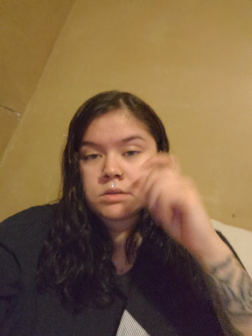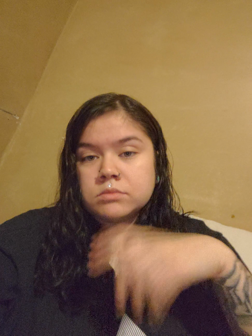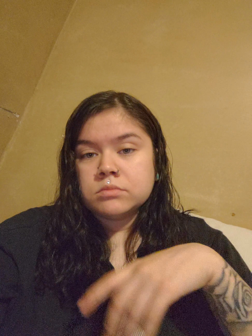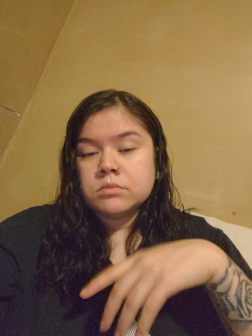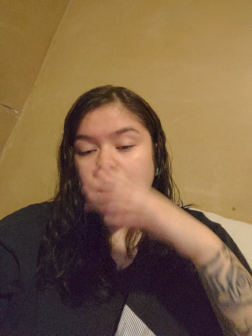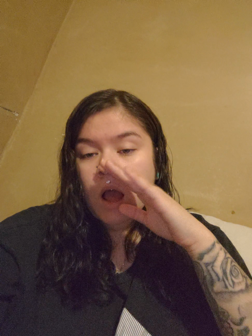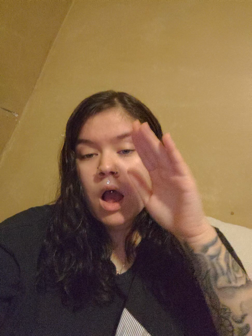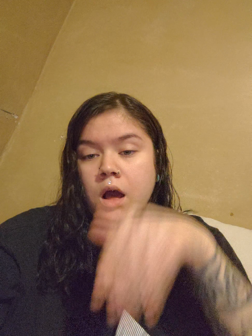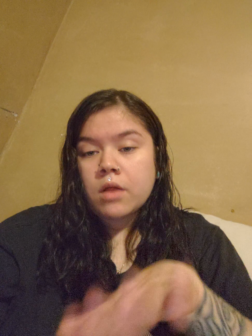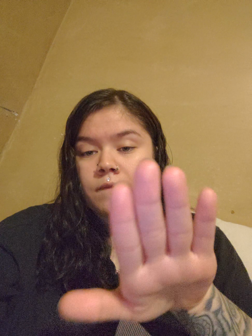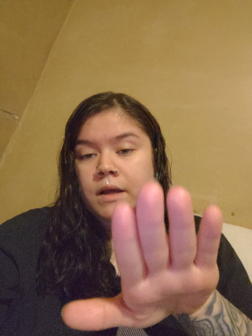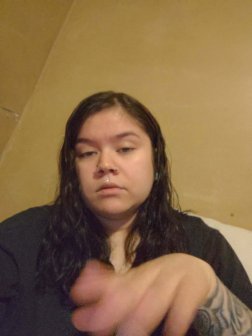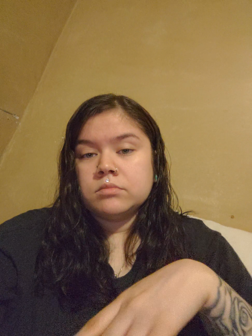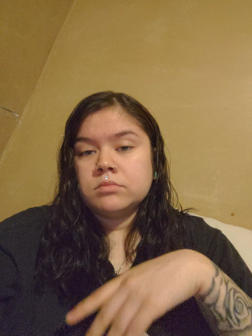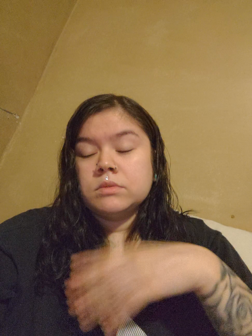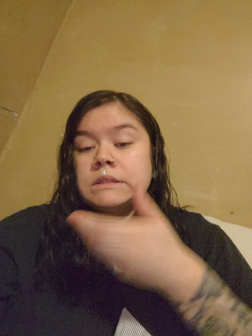elephant